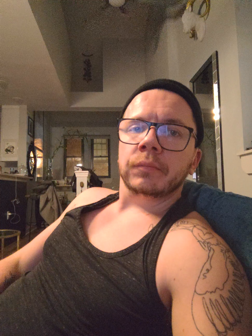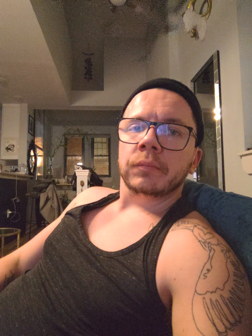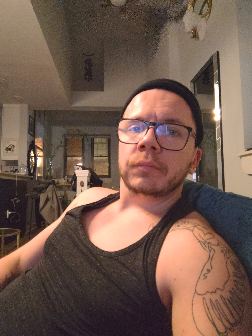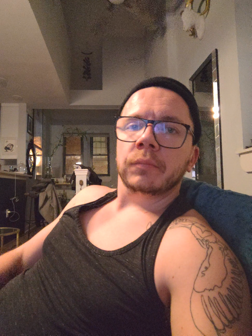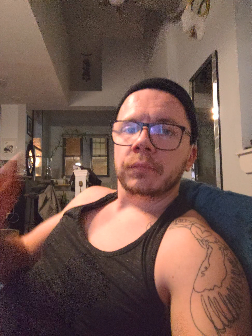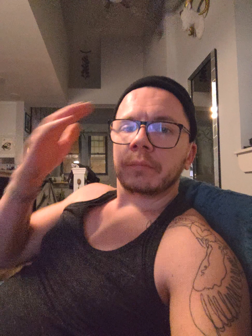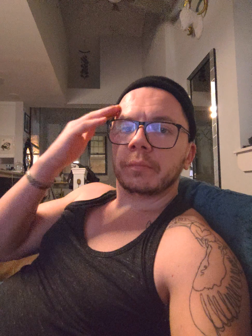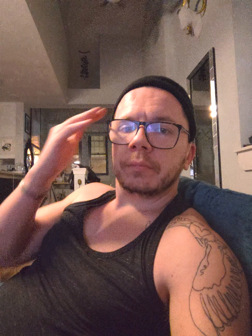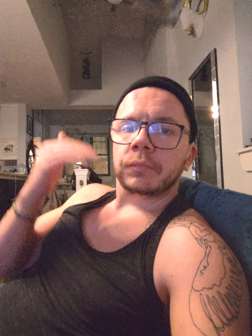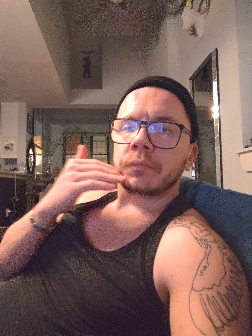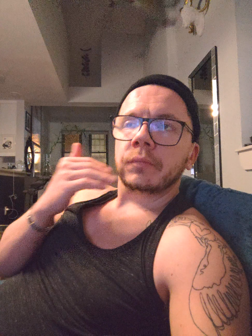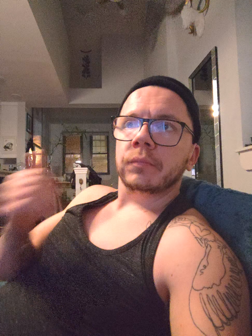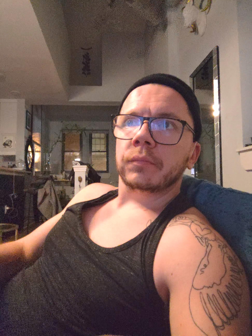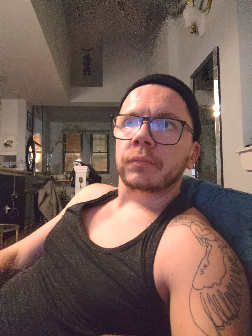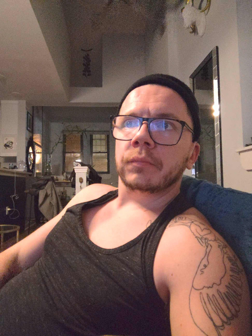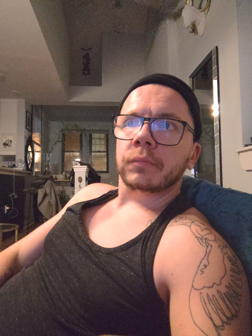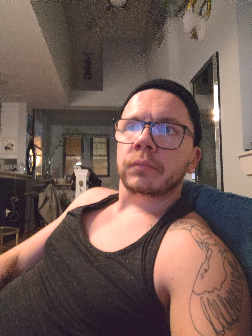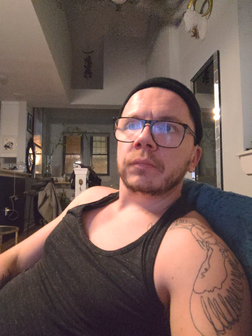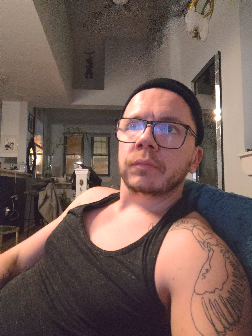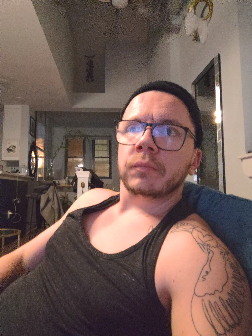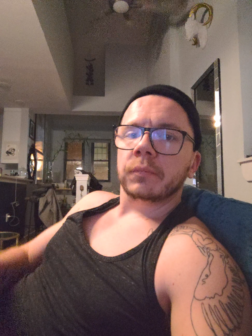head